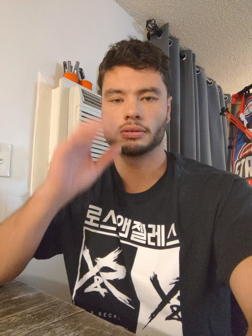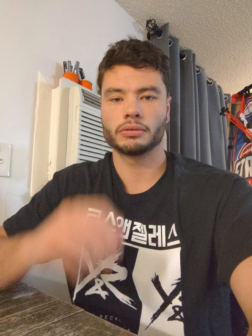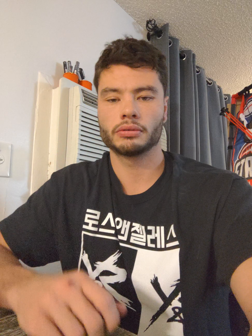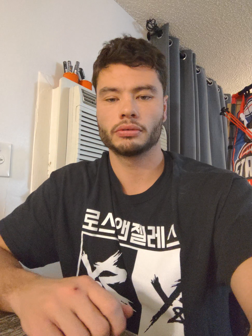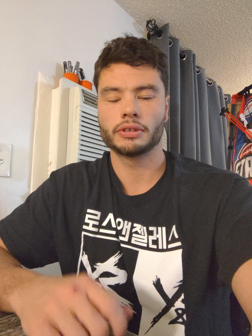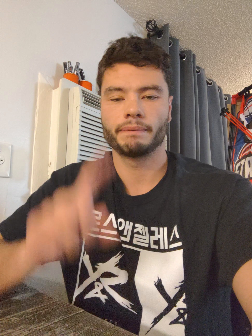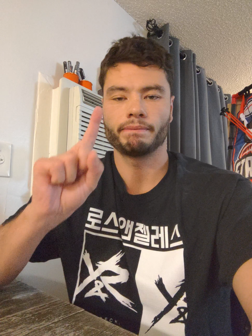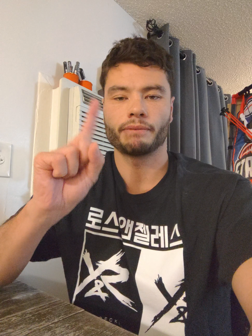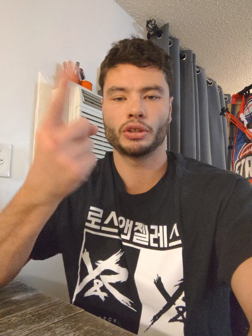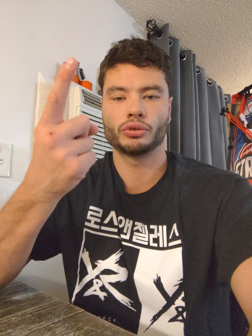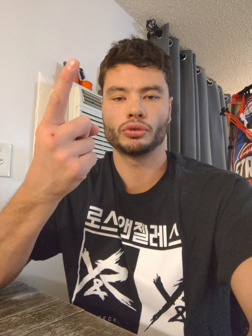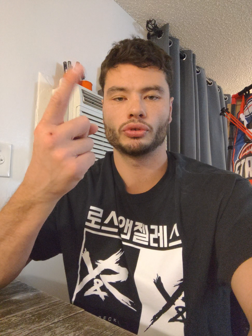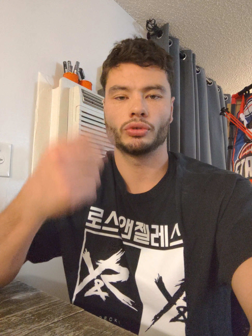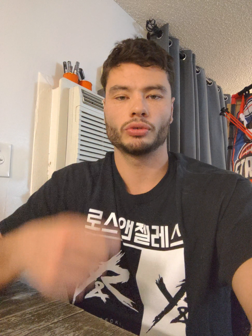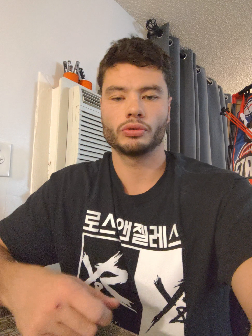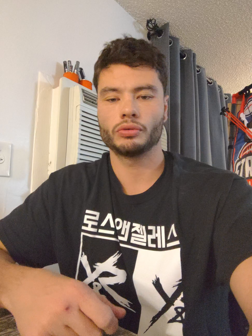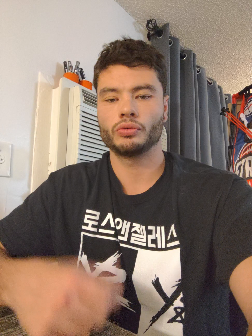first